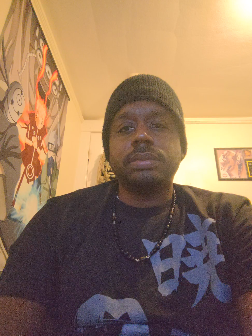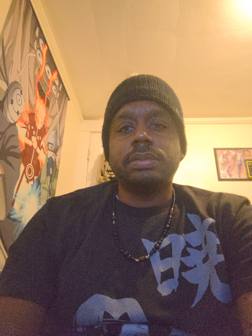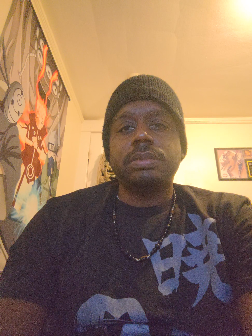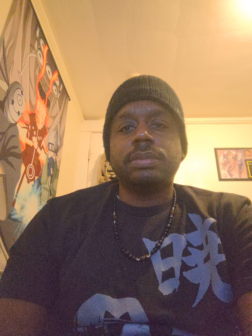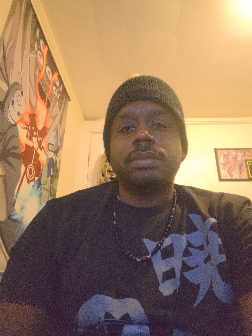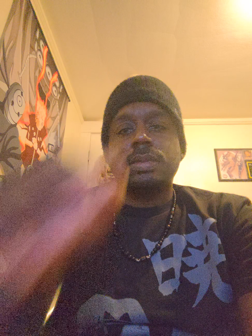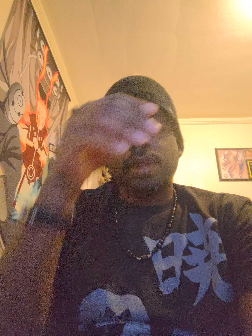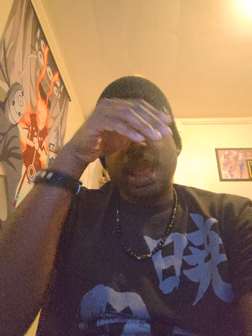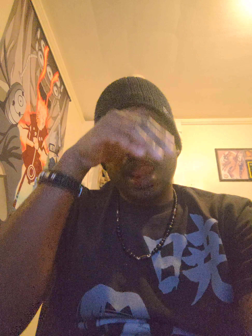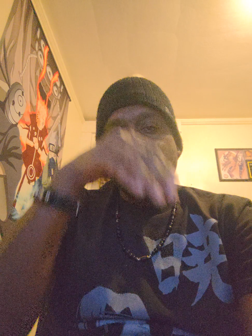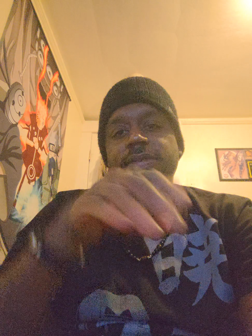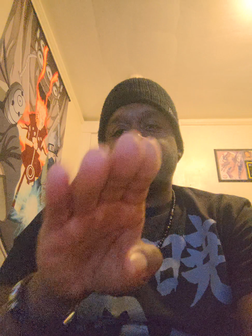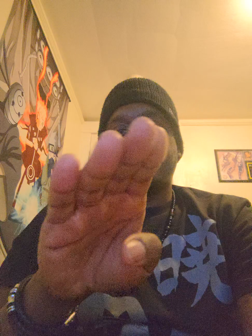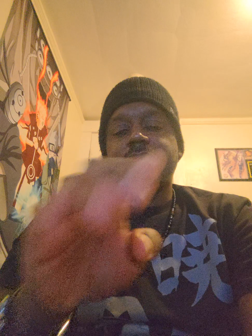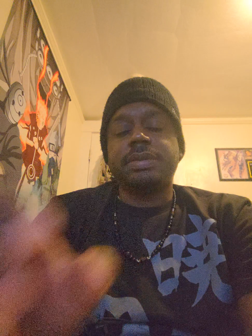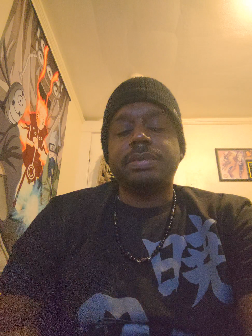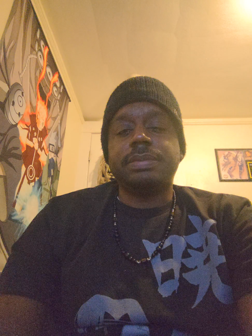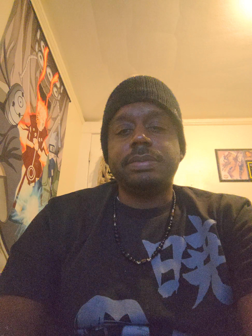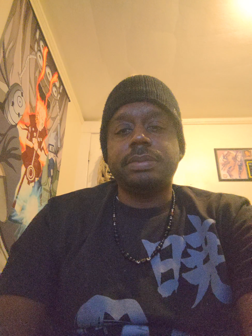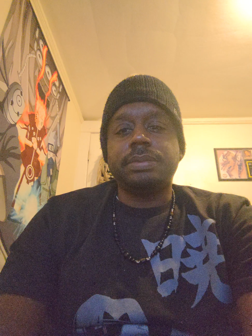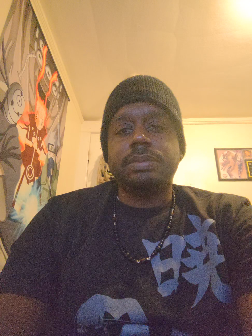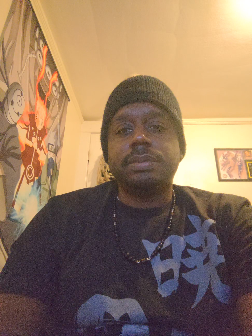elephant